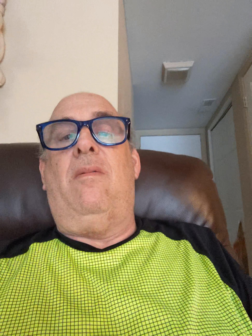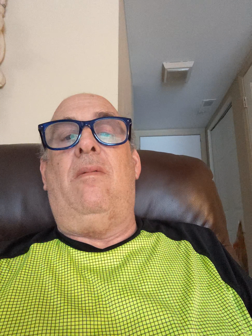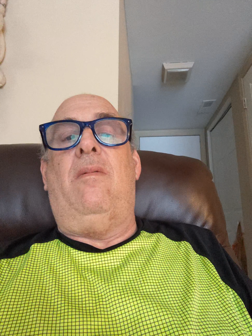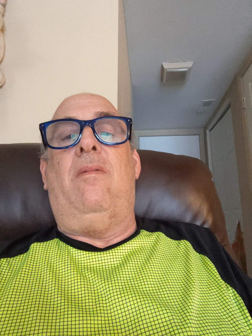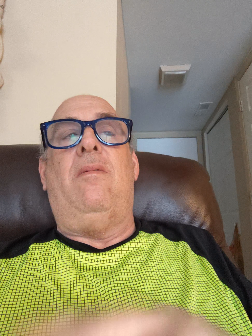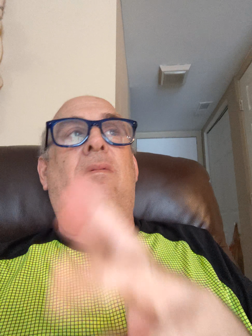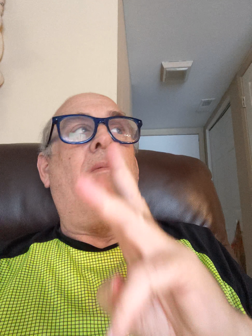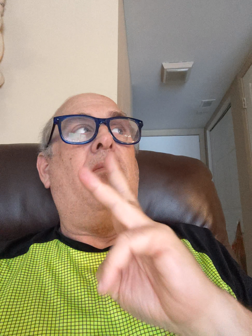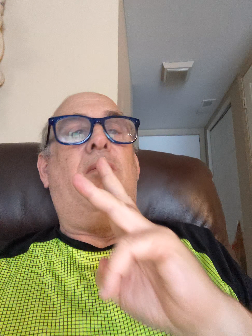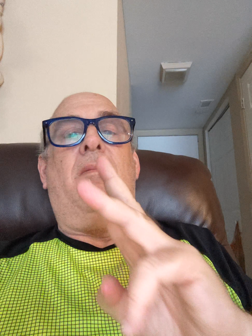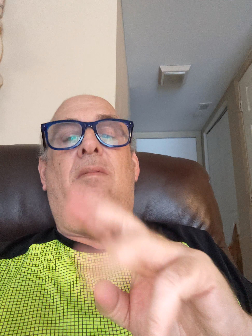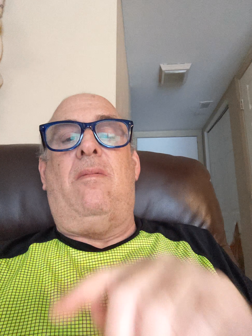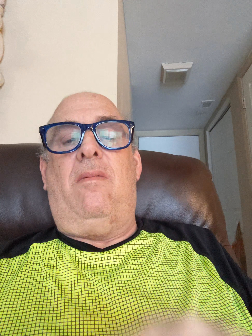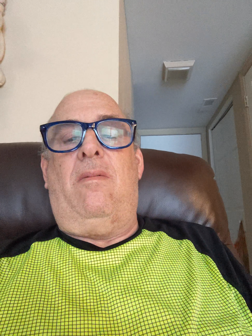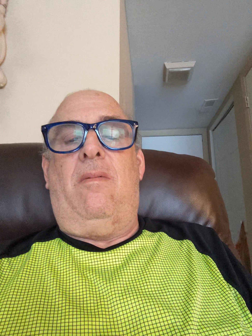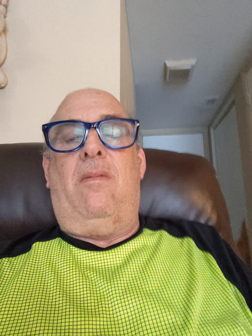water